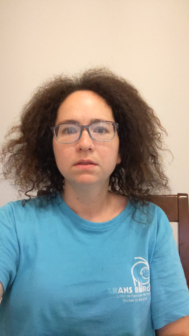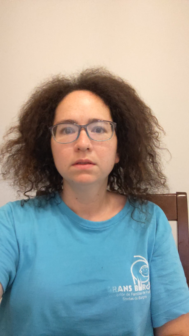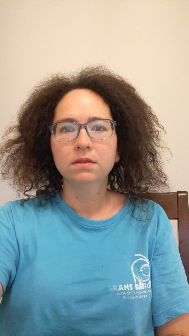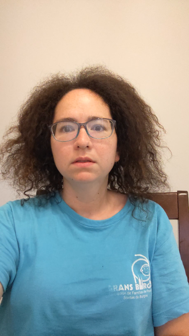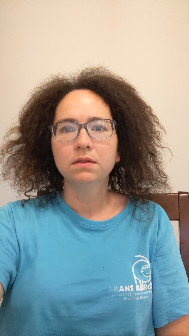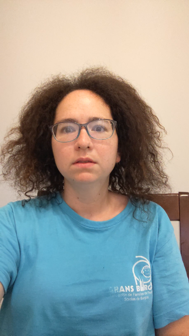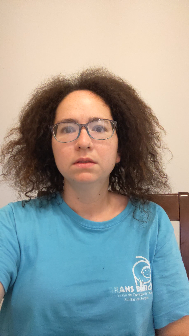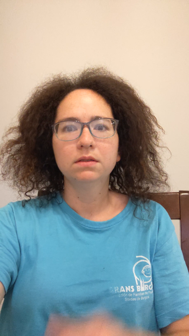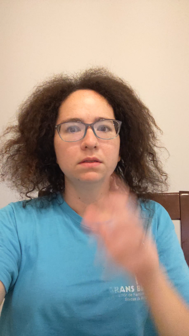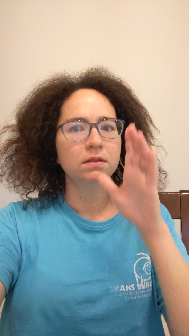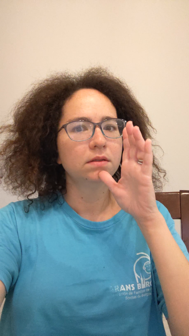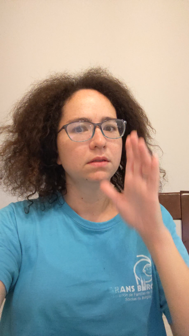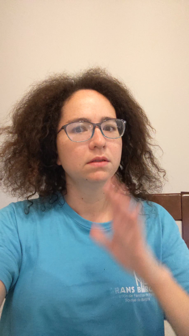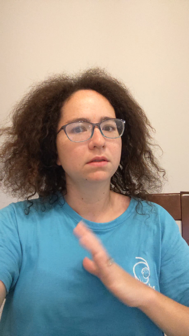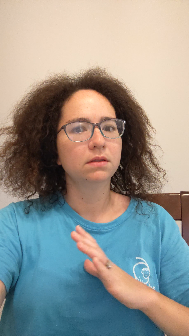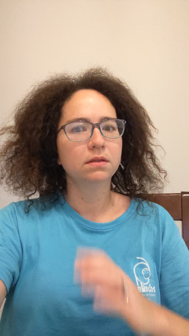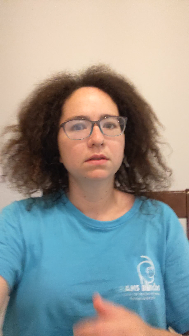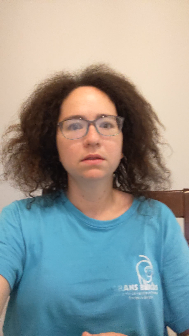lady